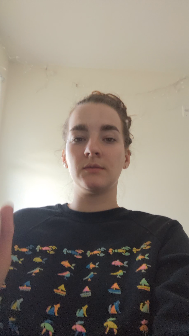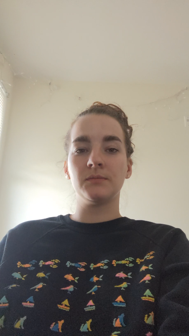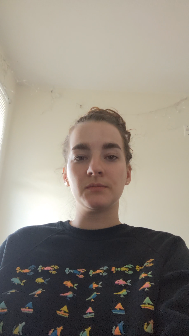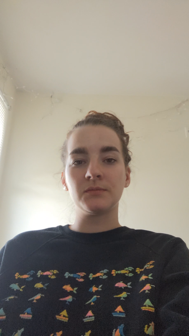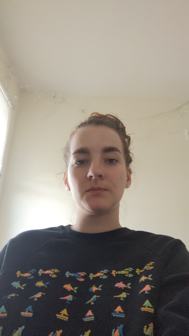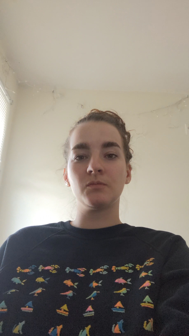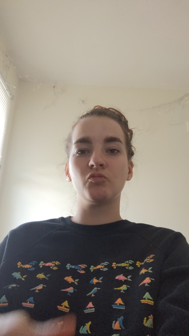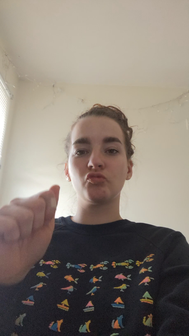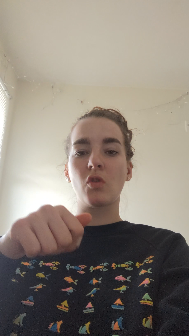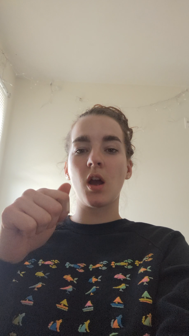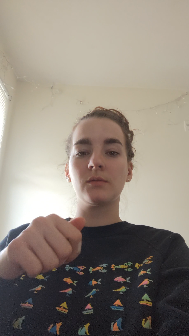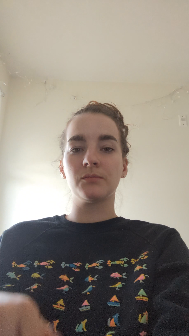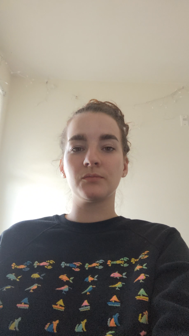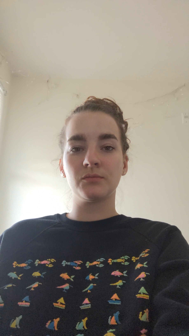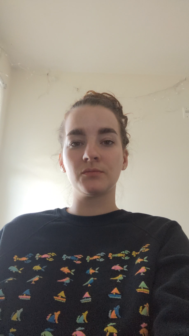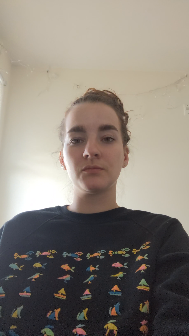rock